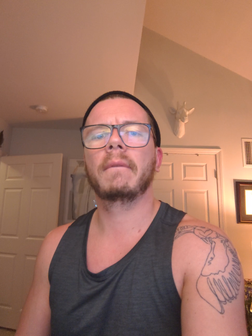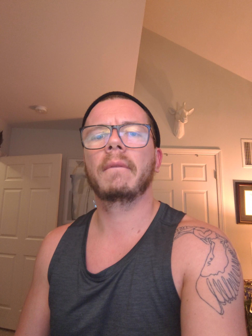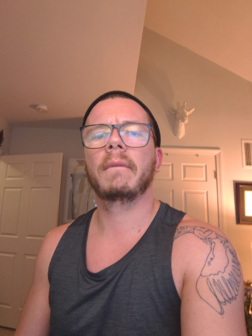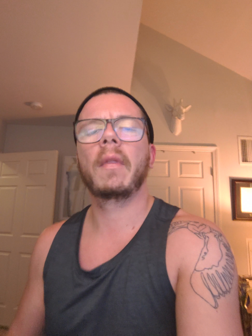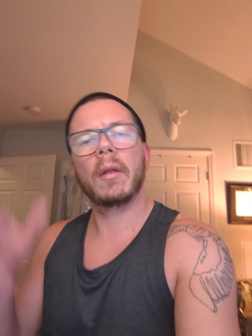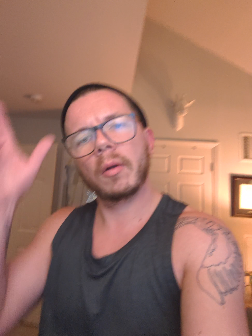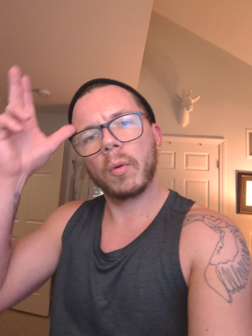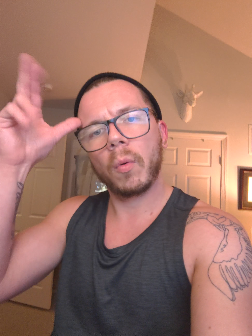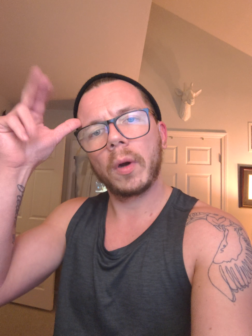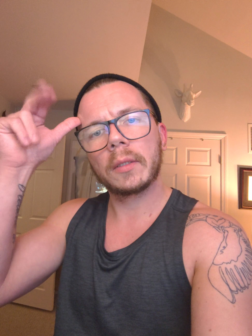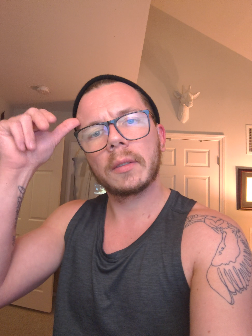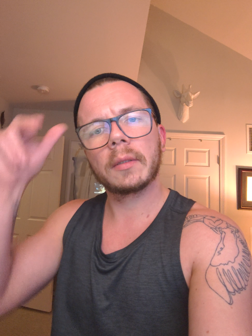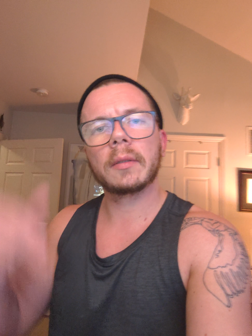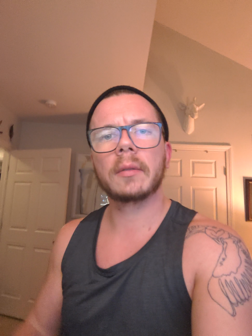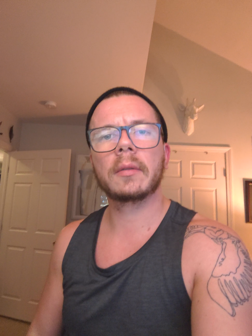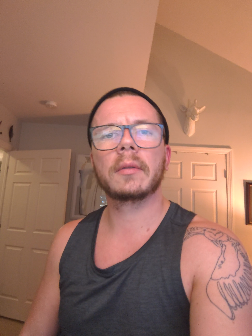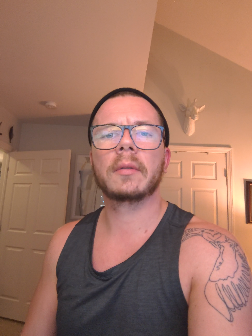horse